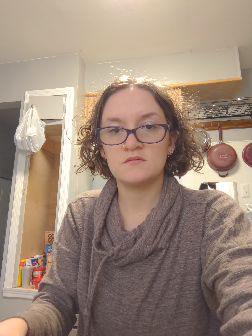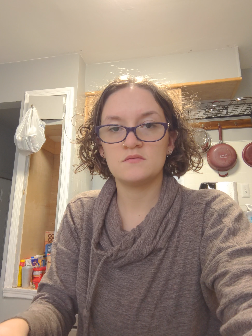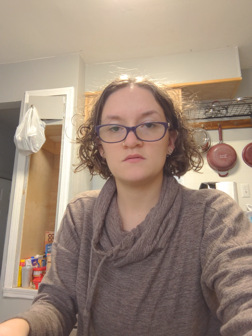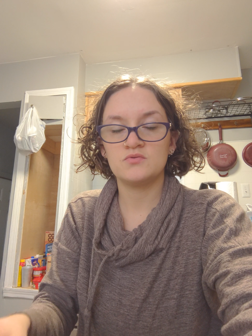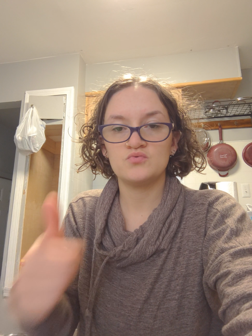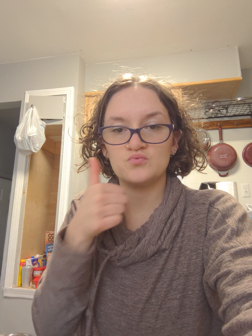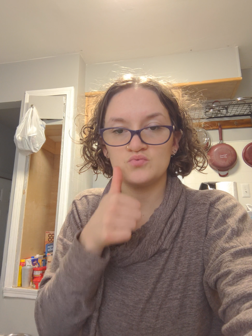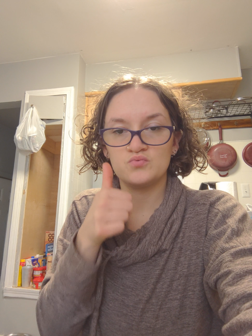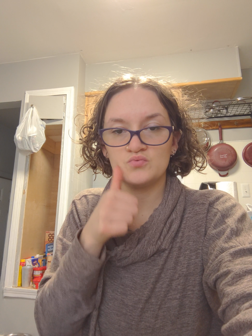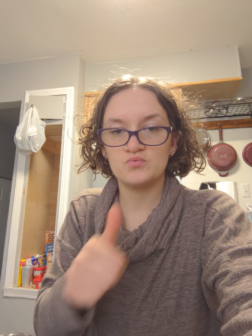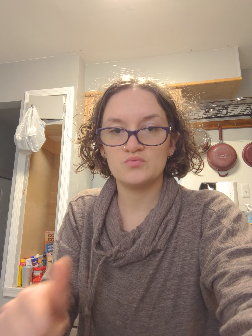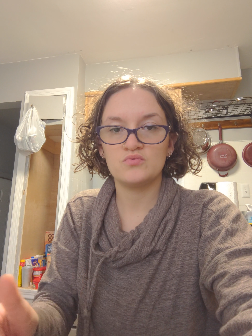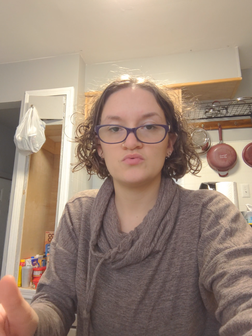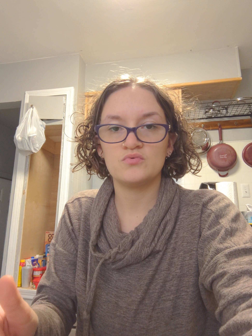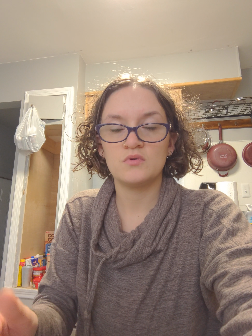girl